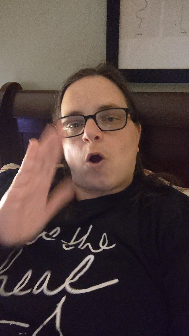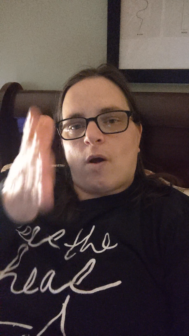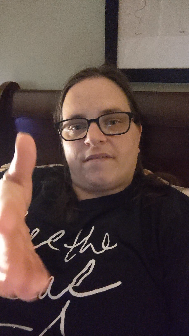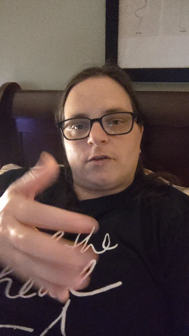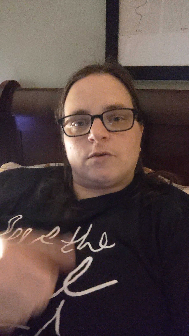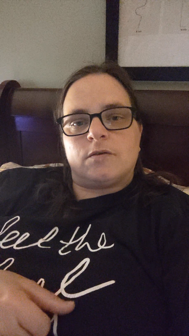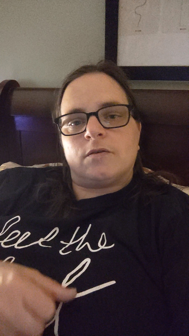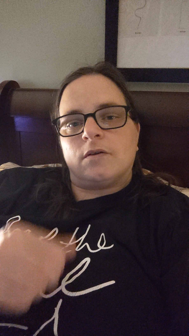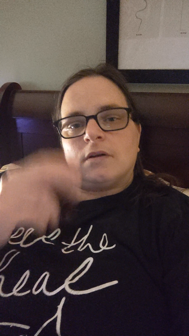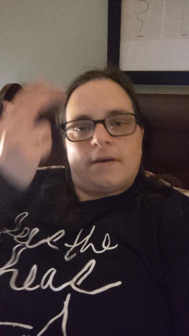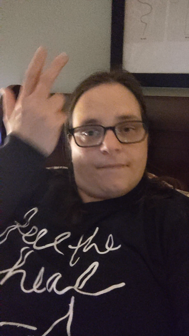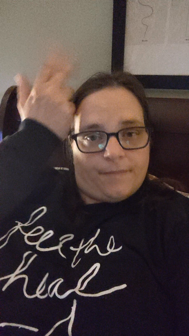bunny